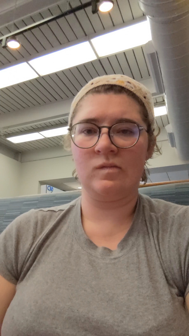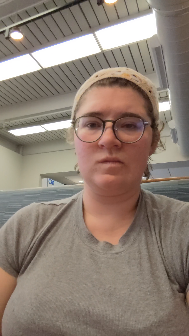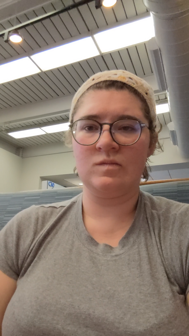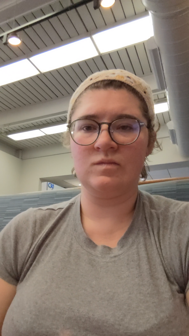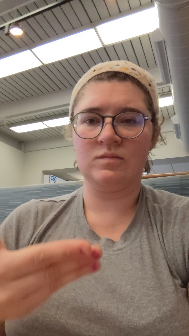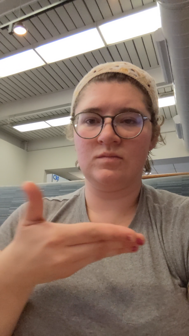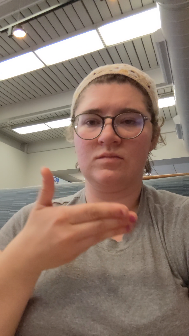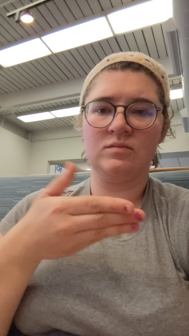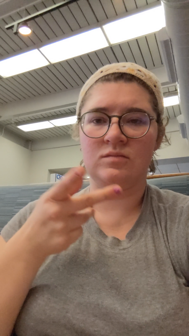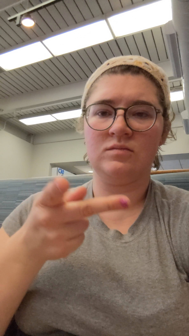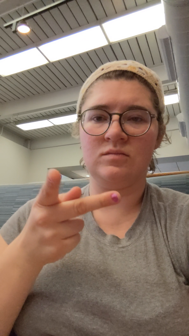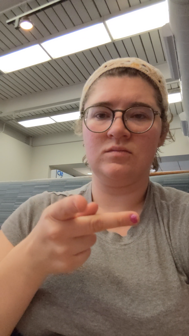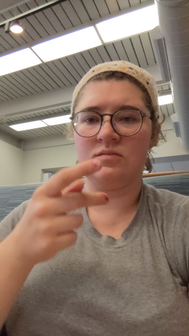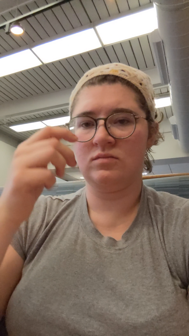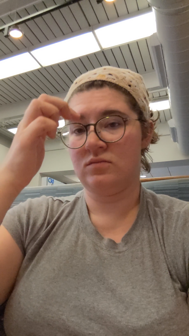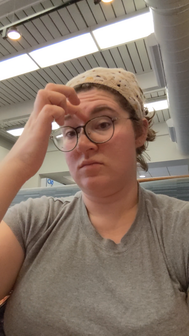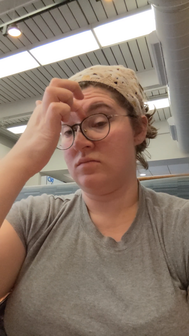babysitter